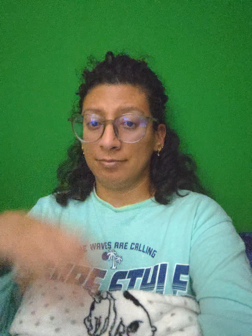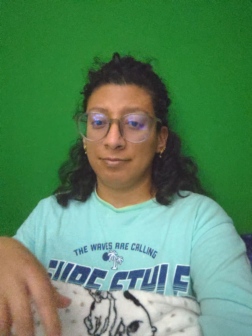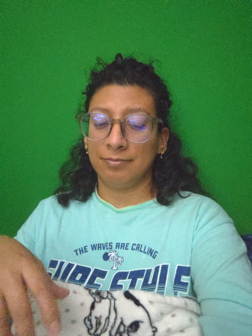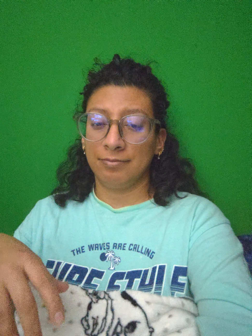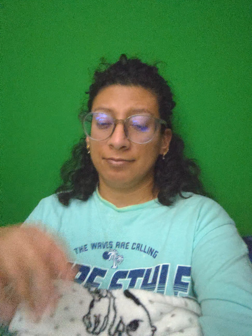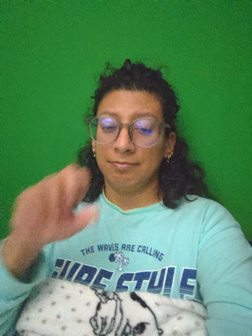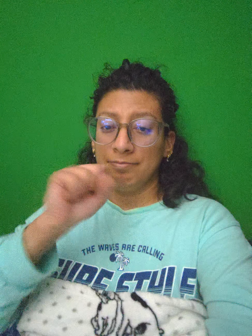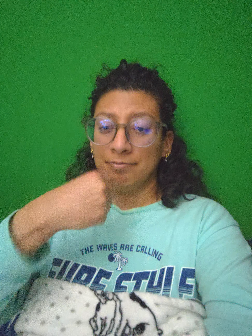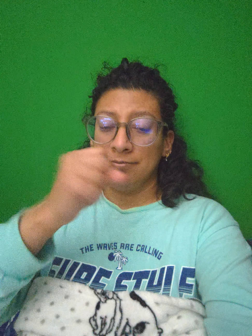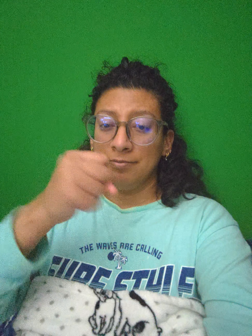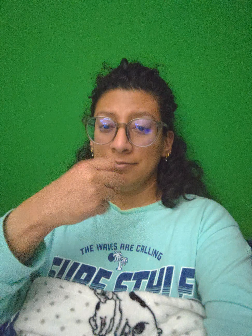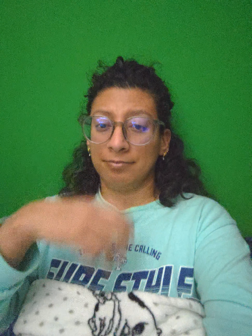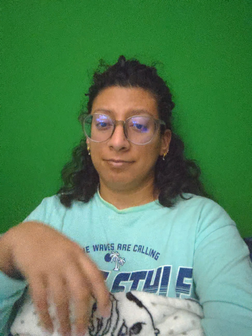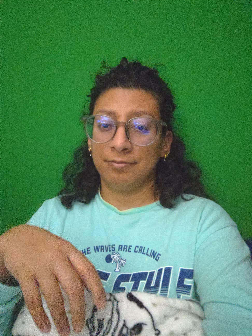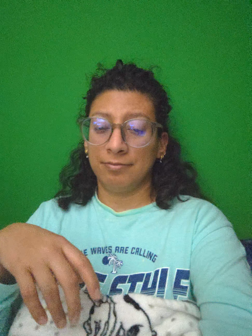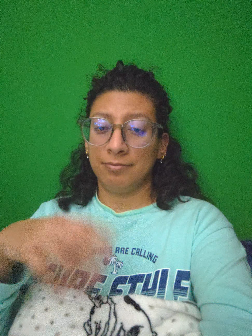make